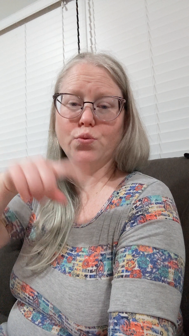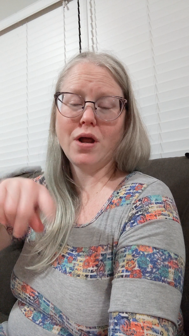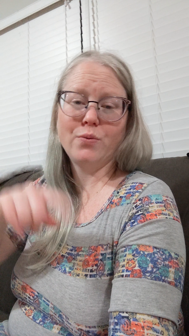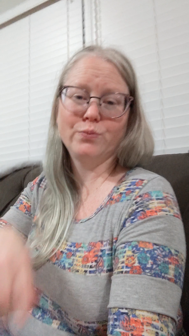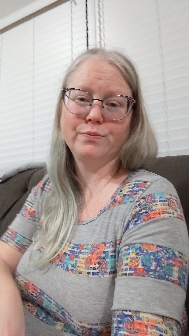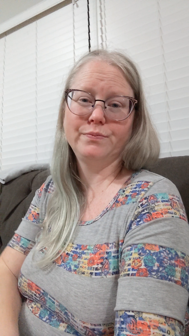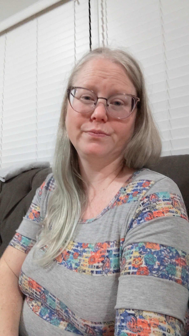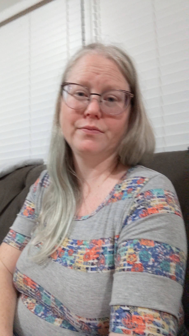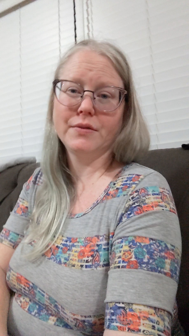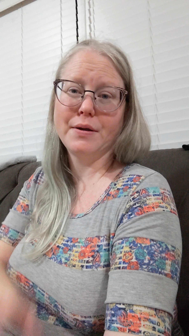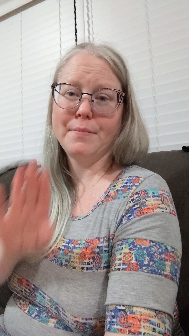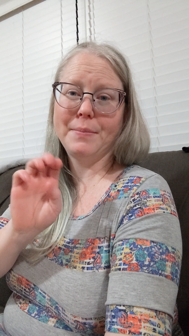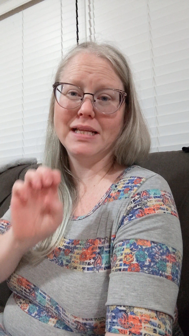be